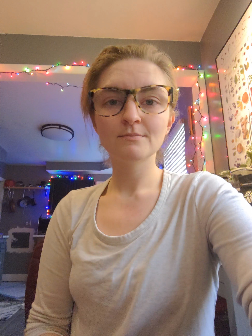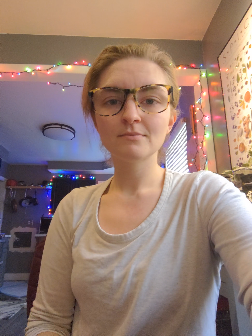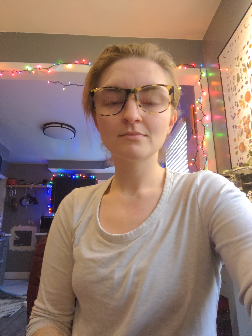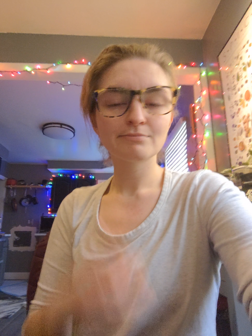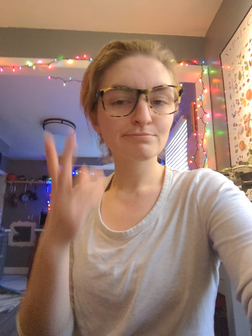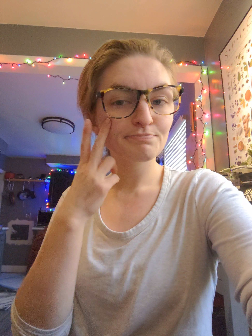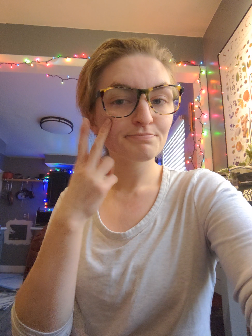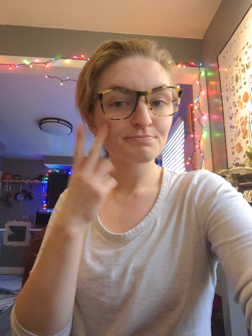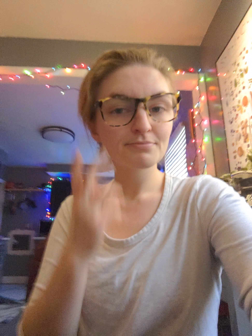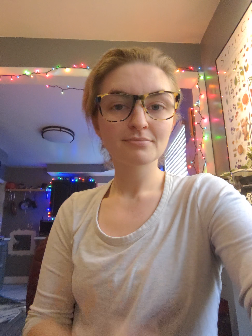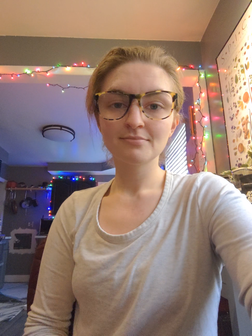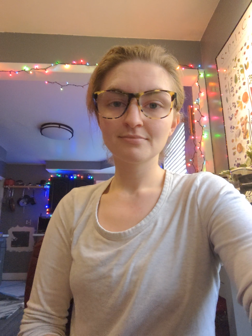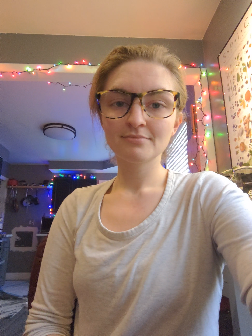see